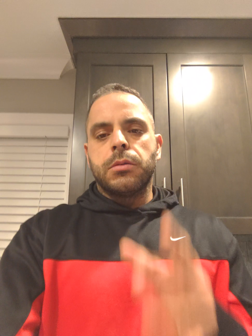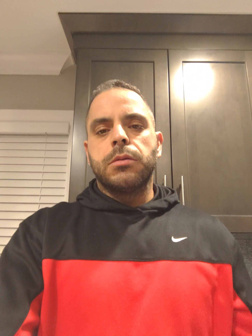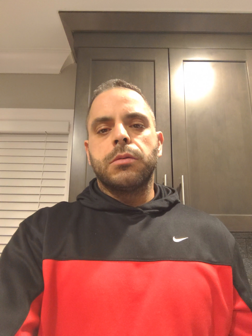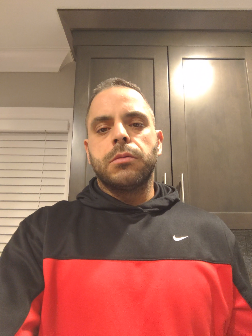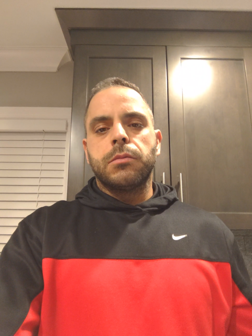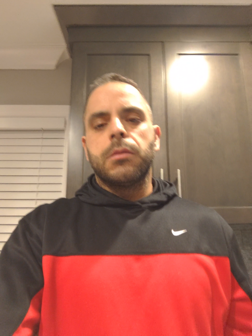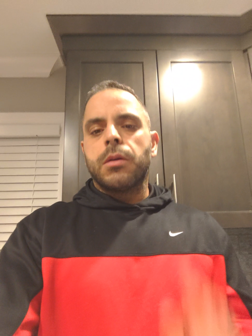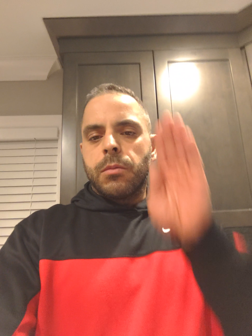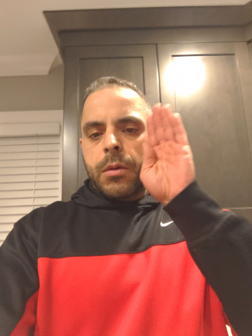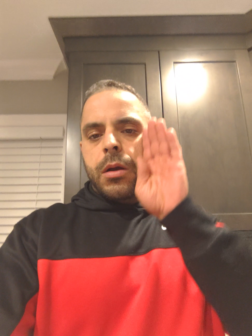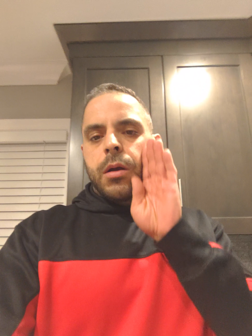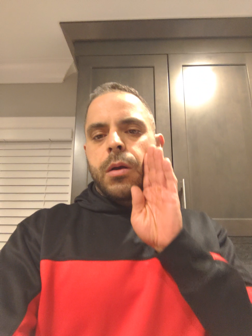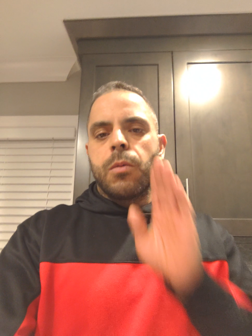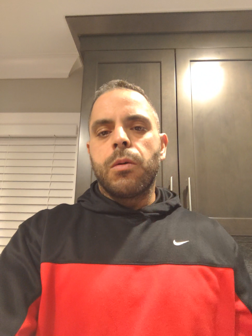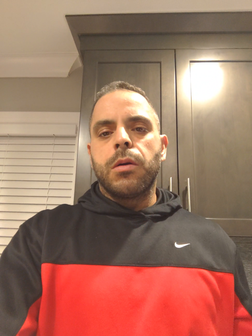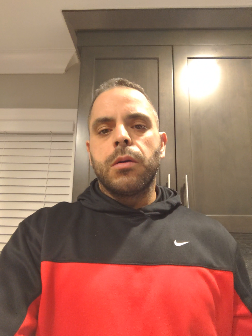brown